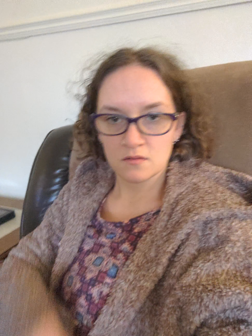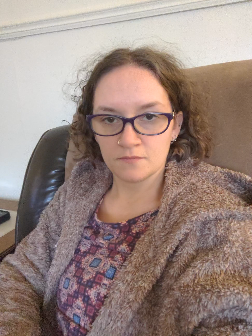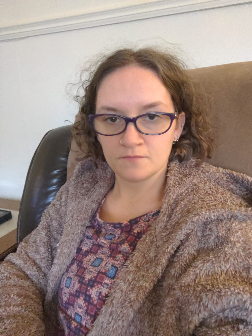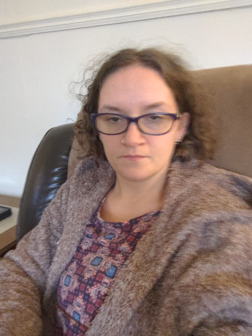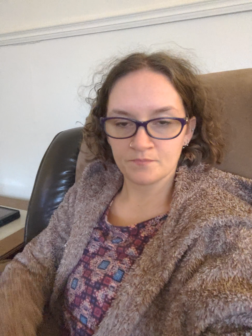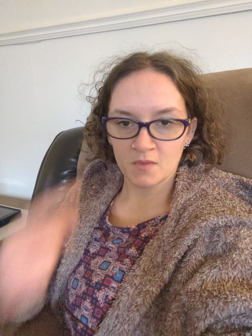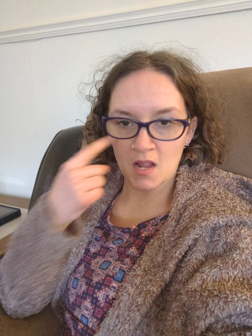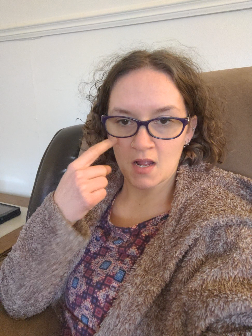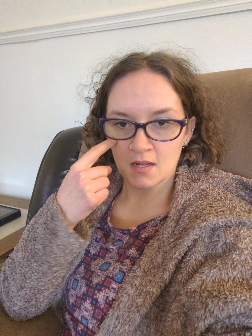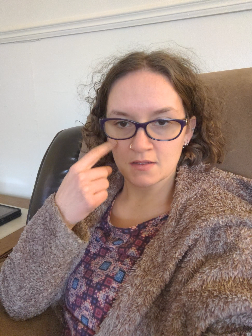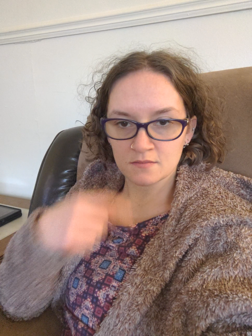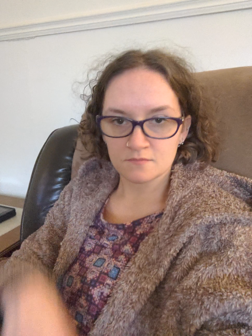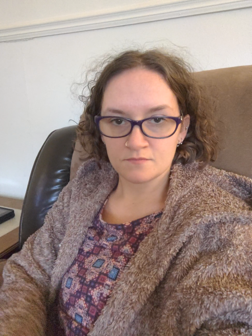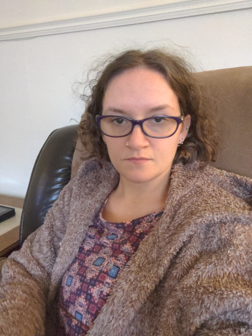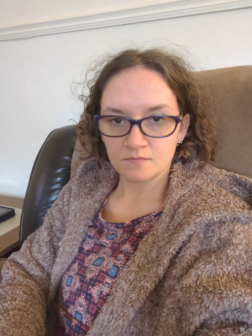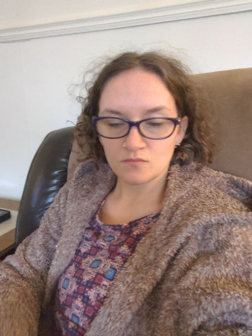eye